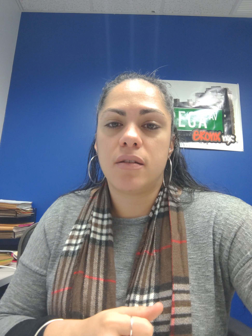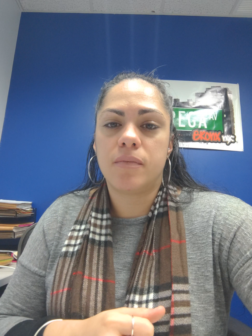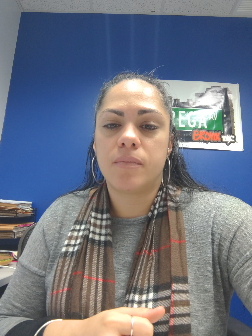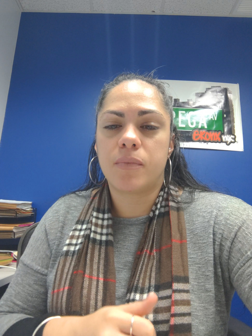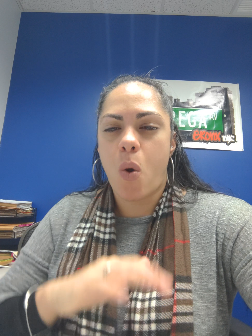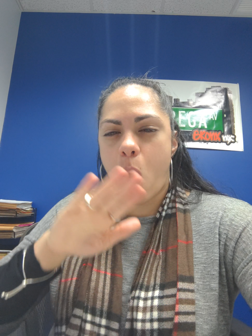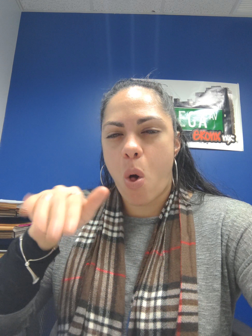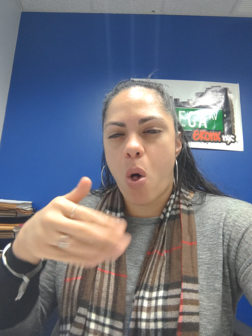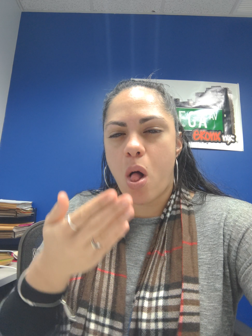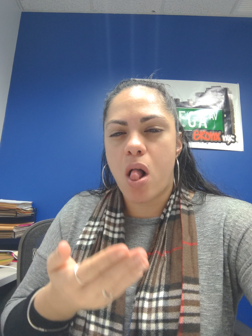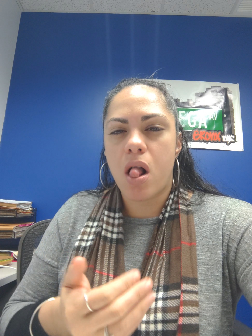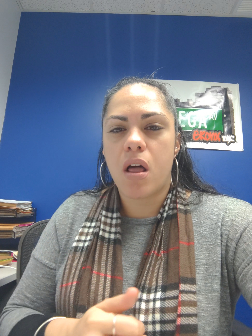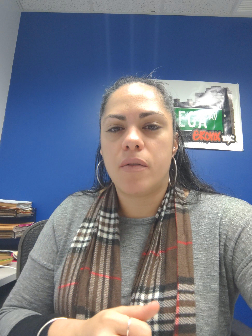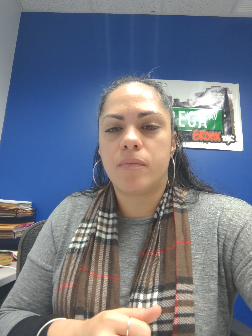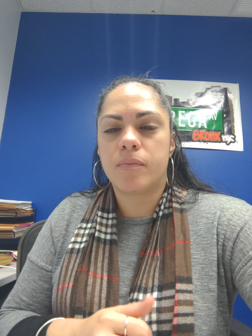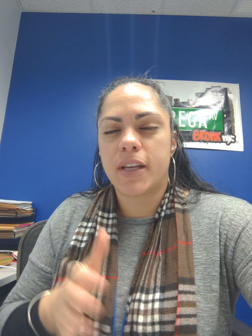all